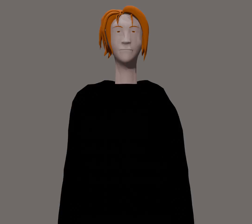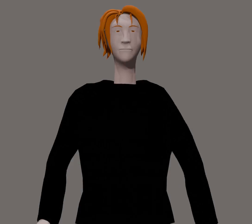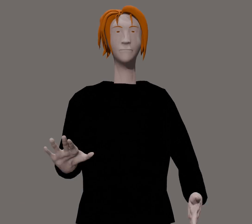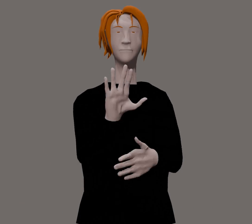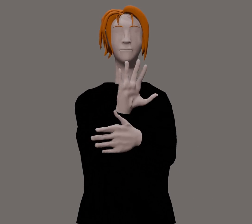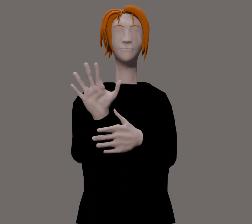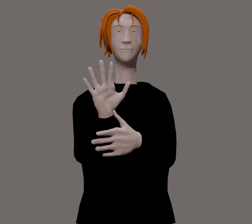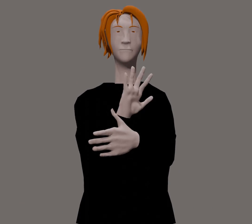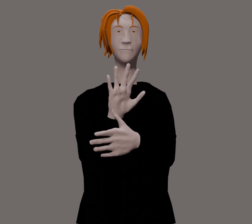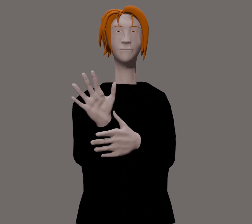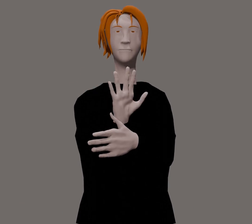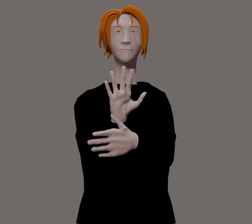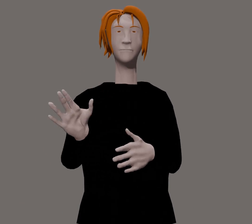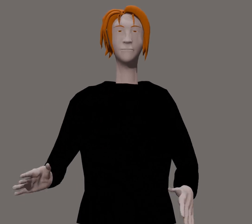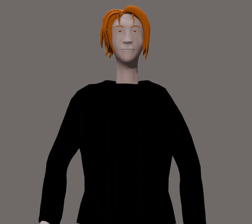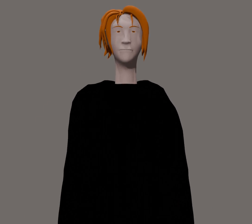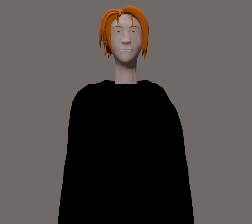Cinema